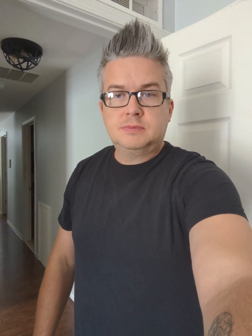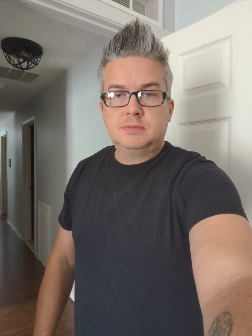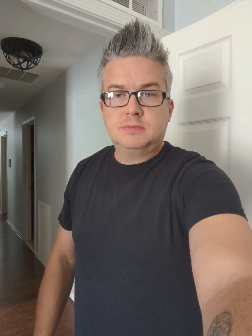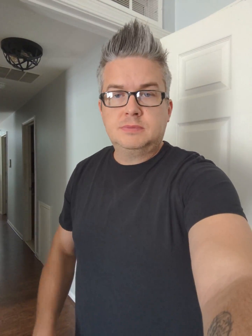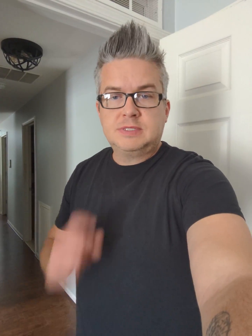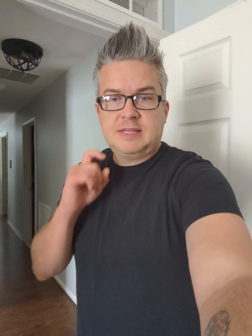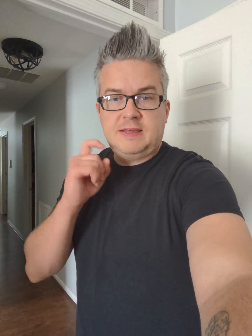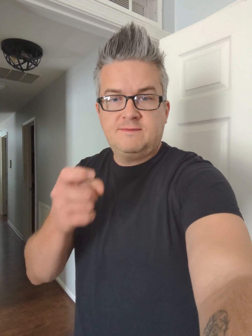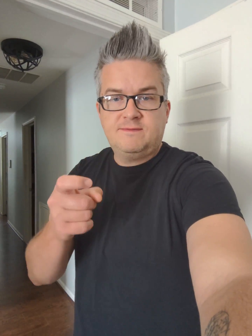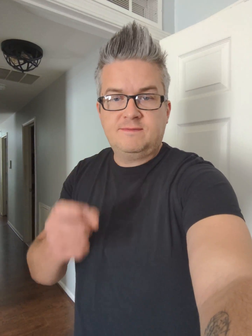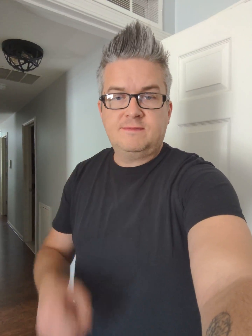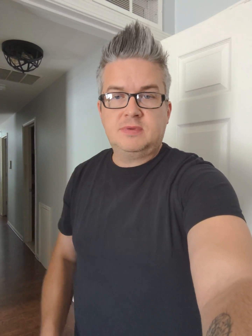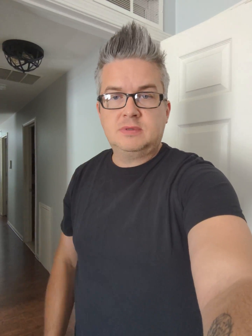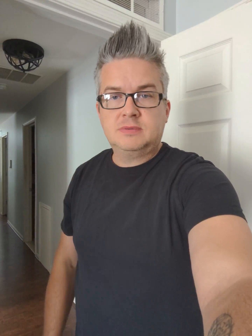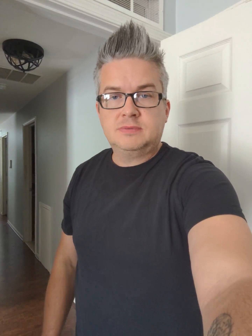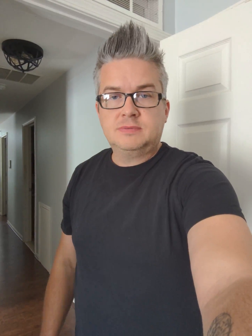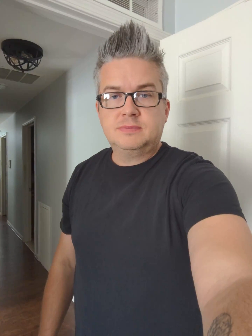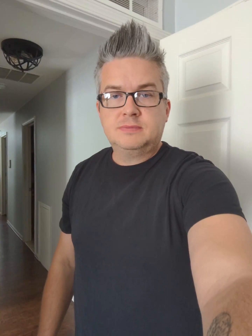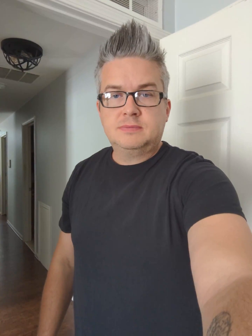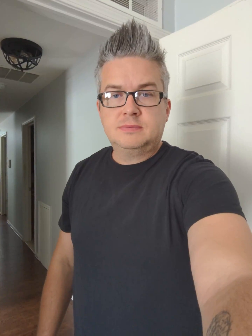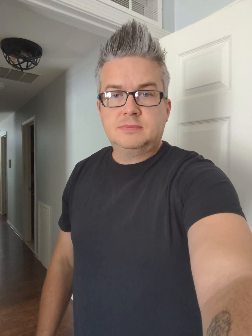present